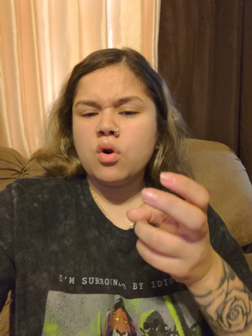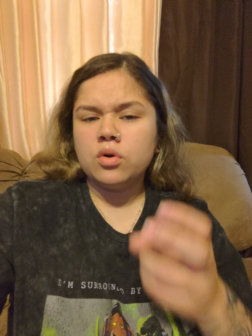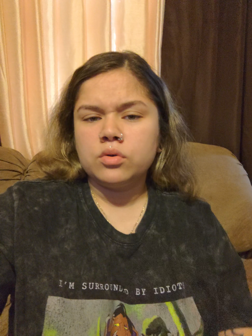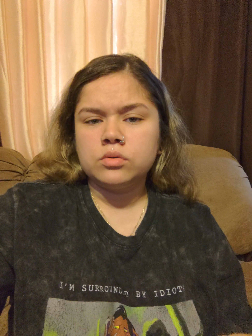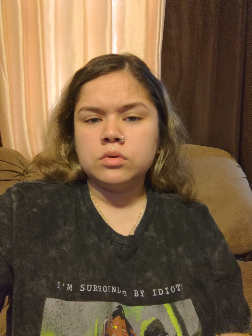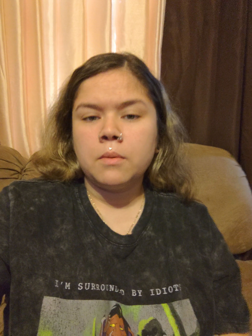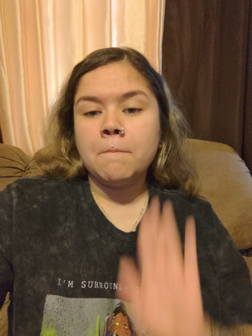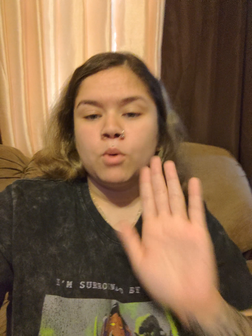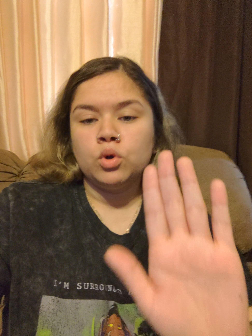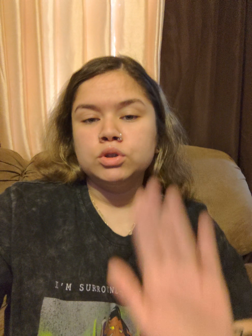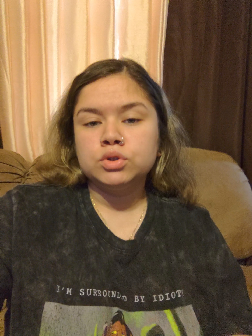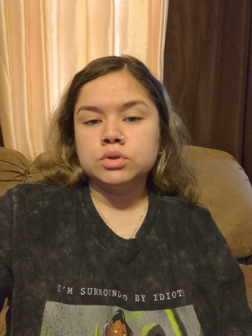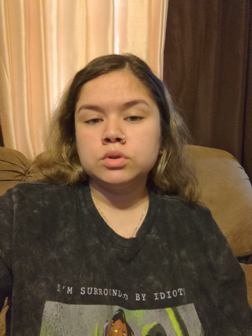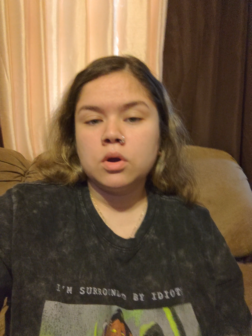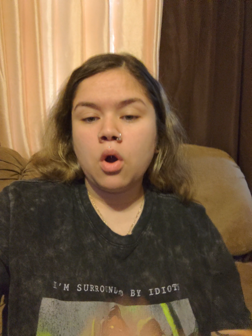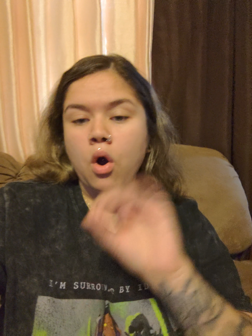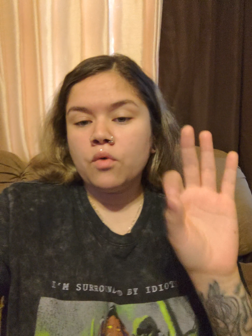push